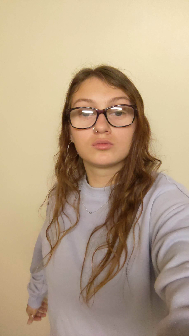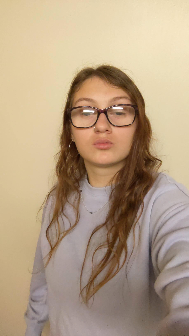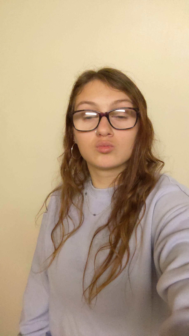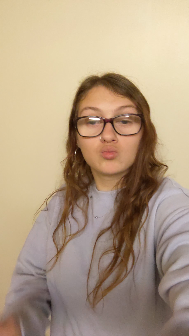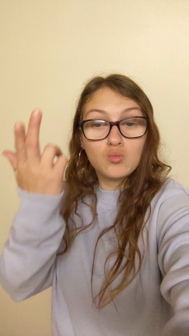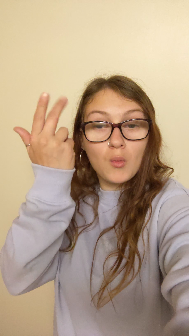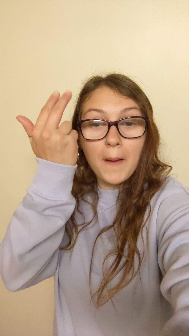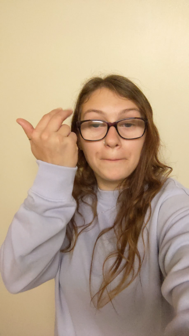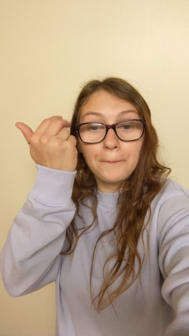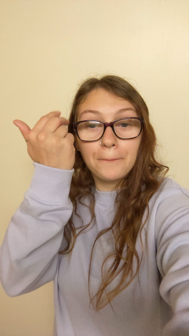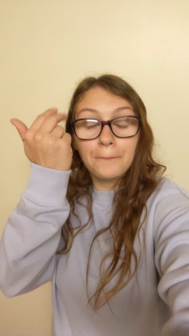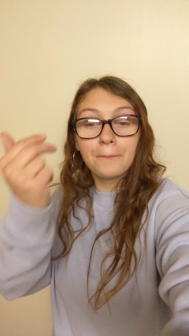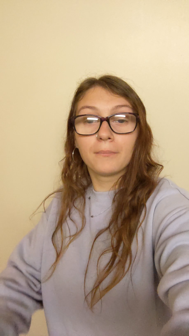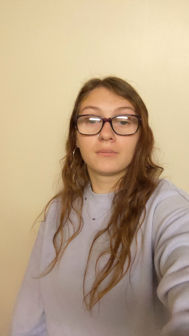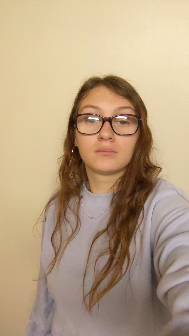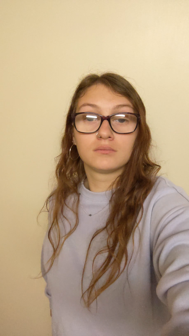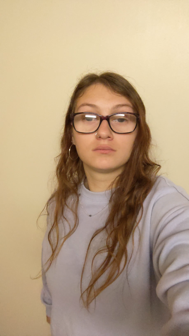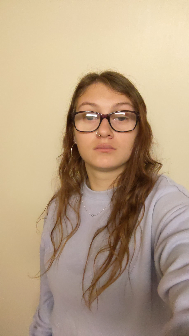rabbit